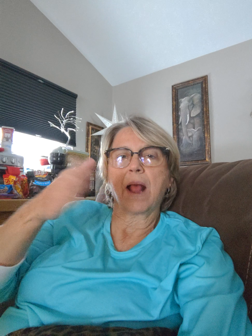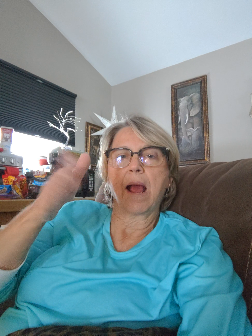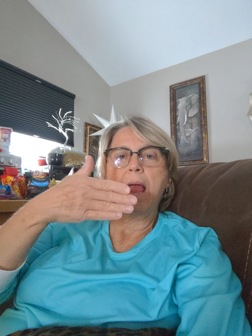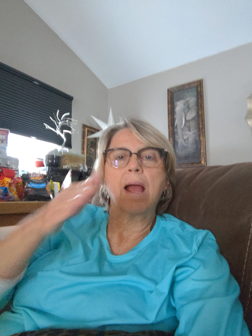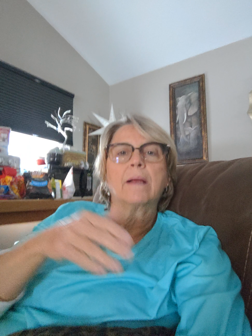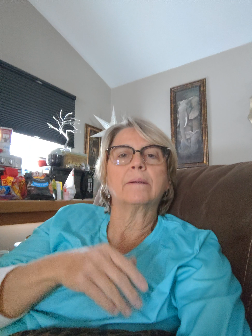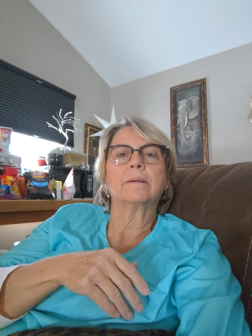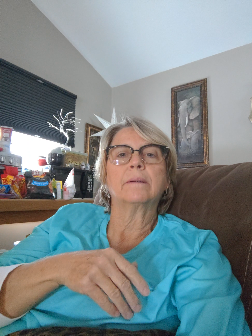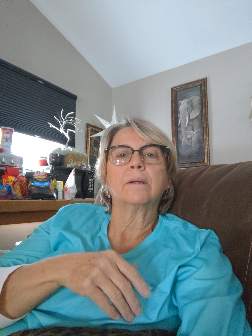flag